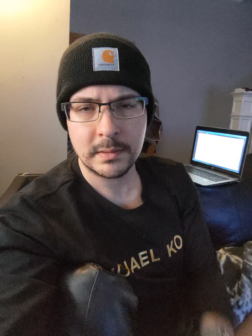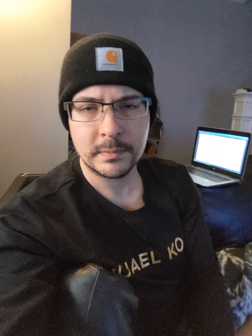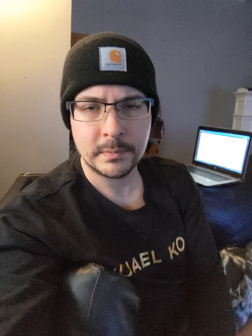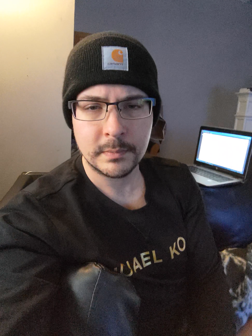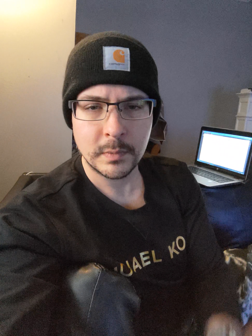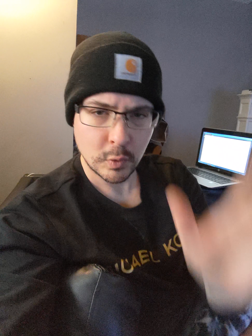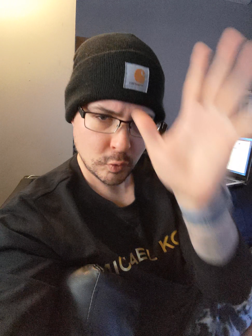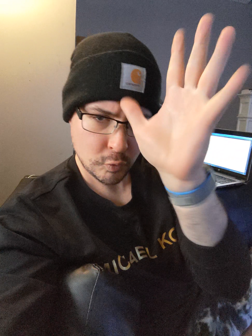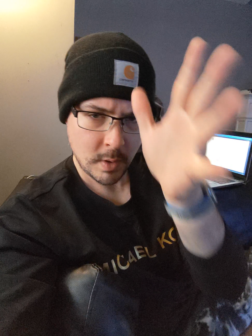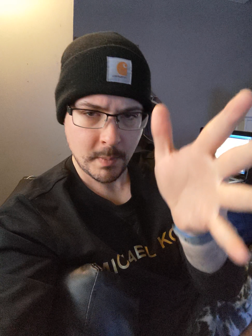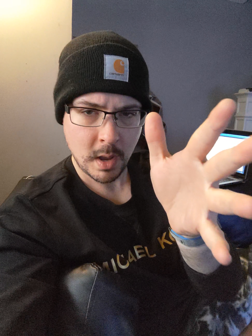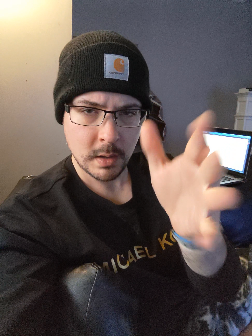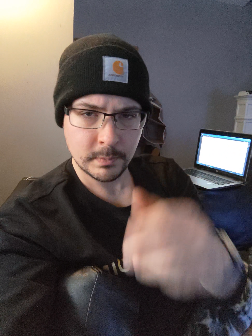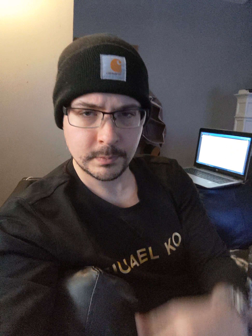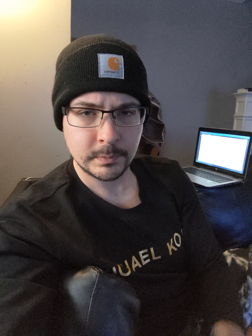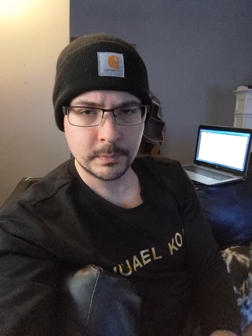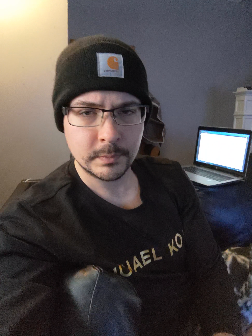grandpa